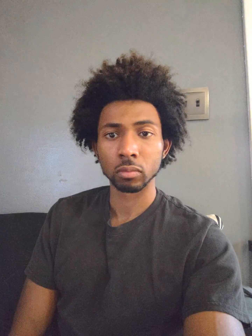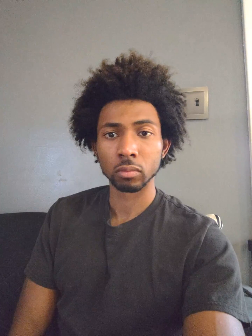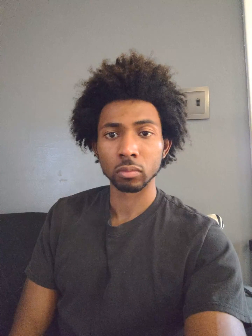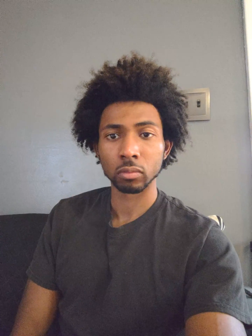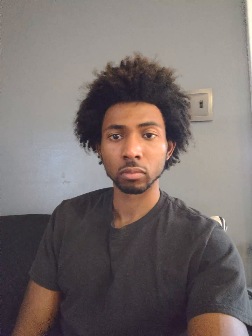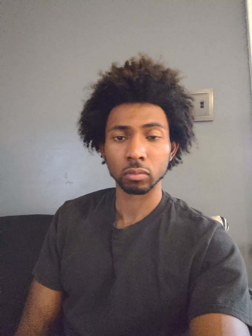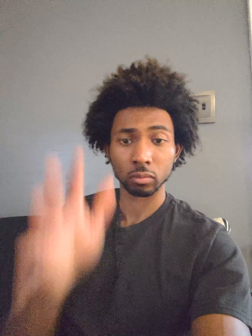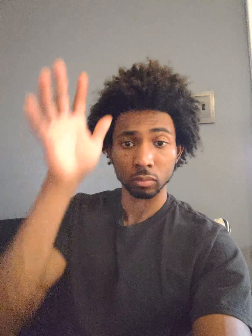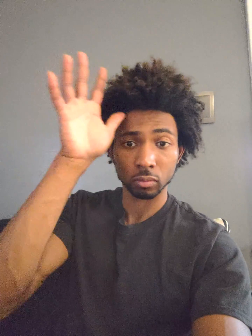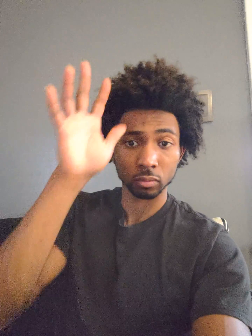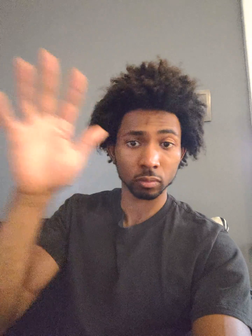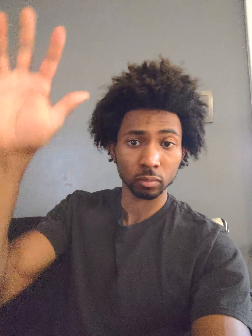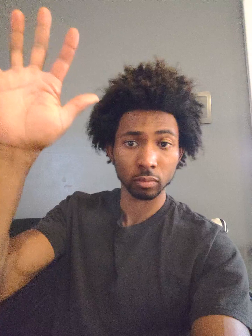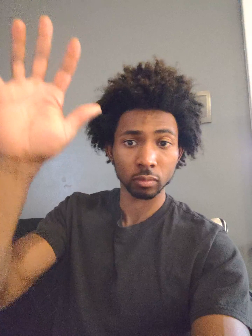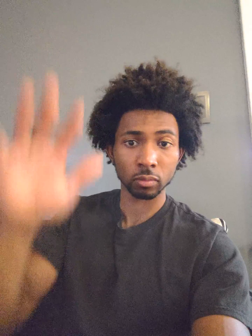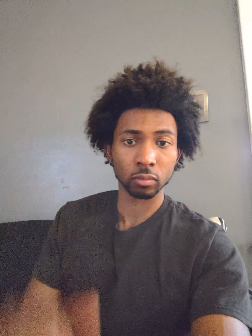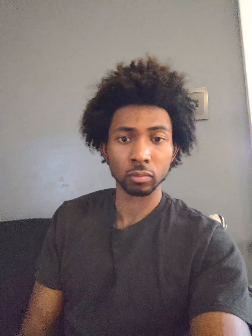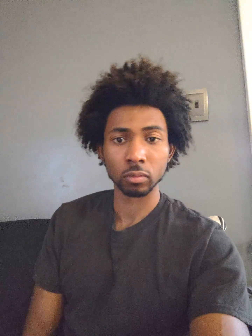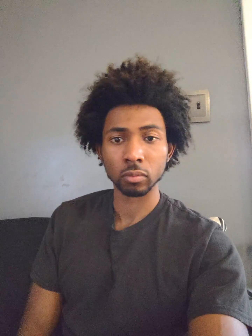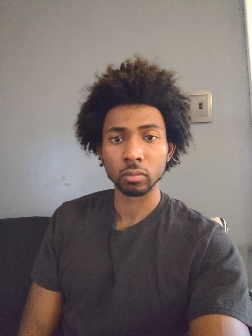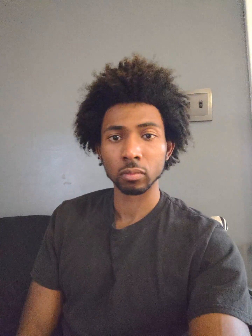moose